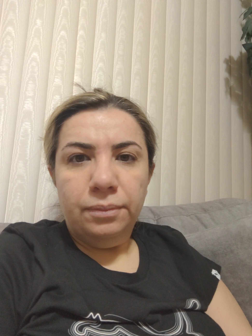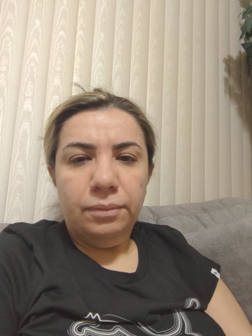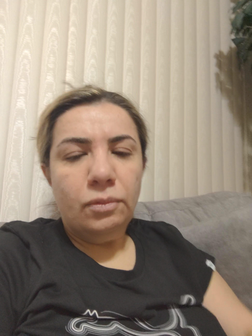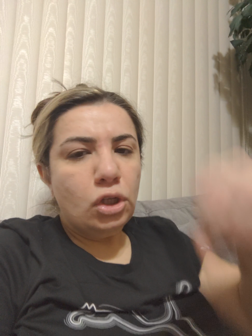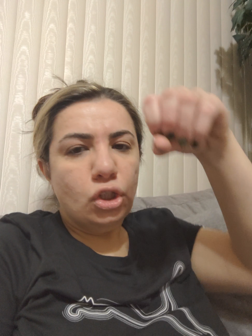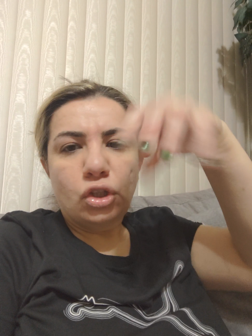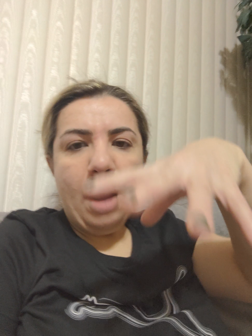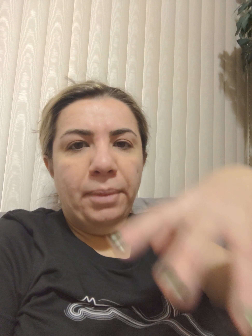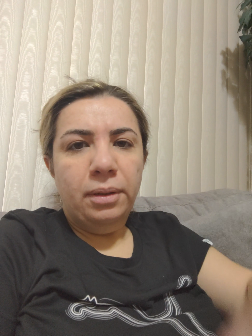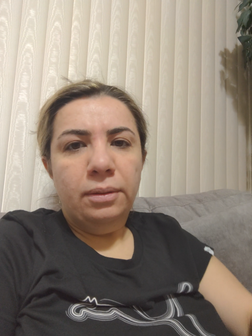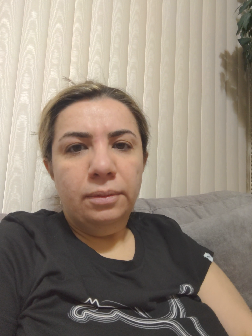drop